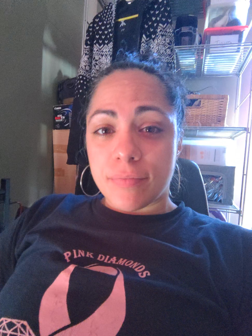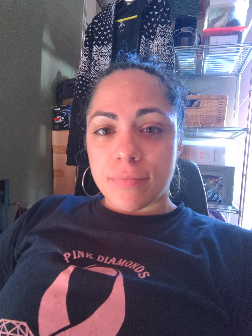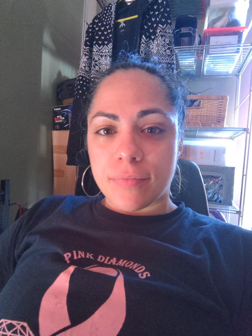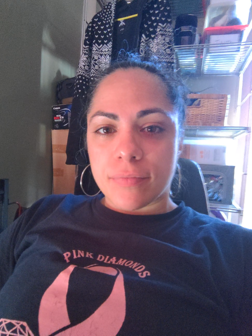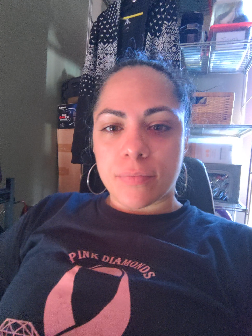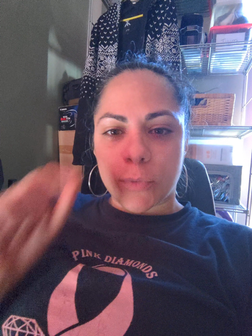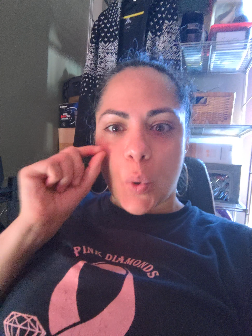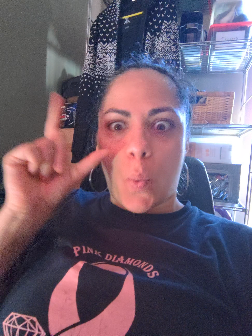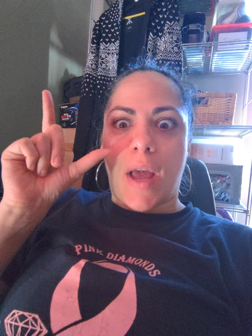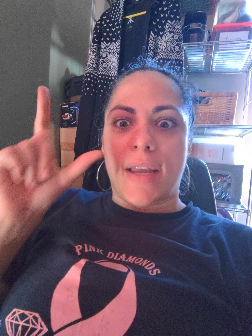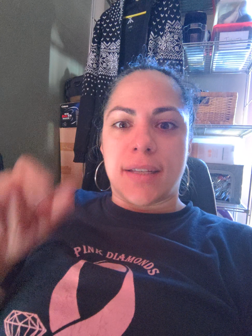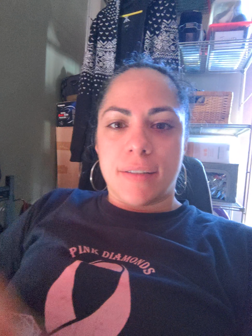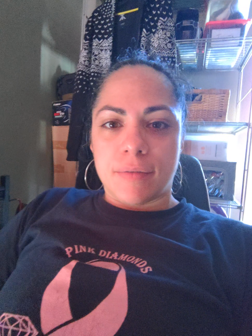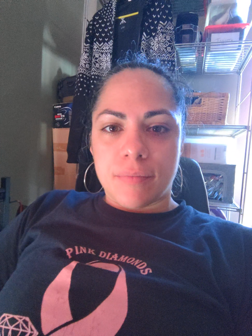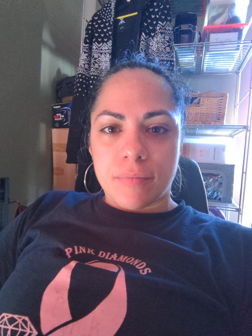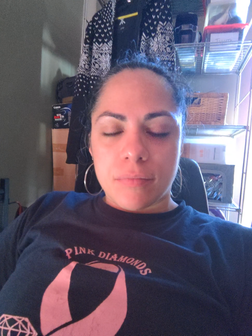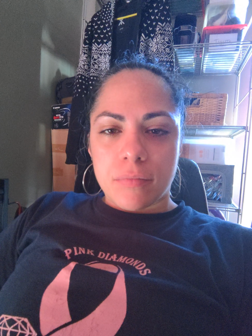awake